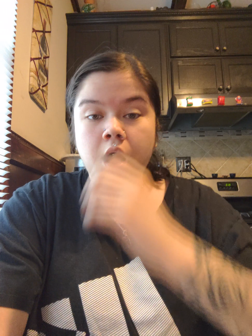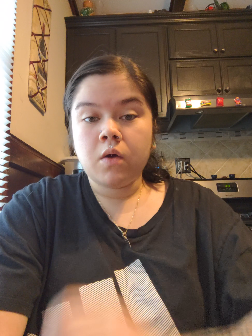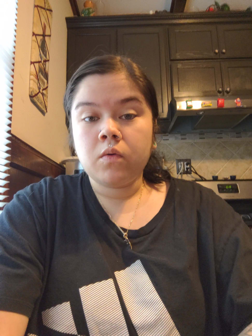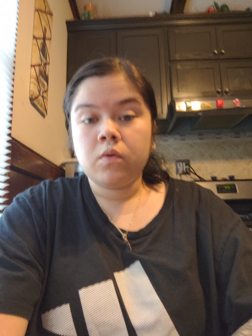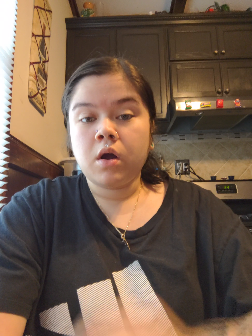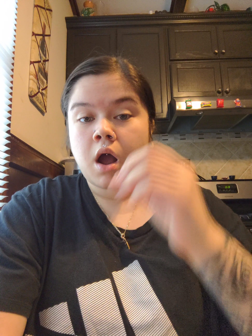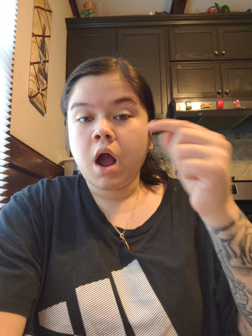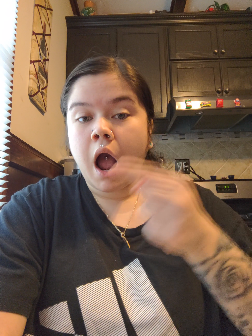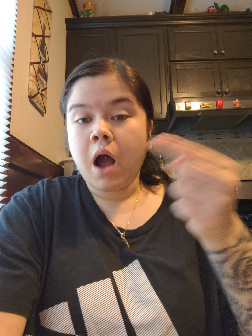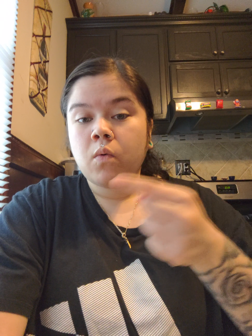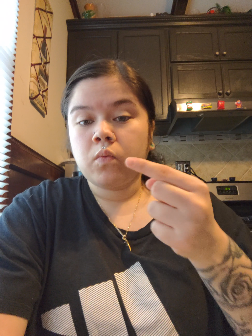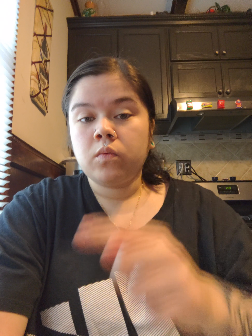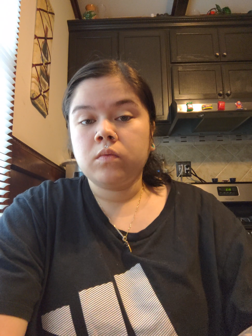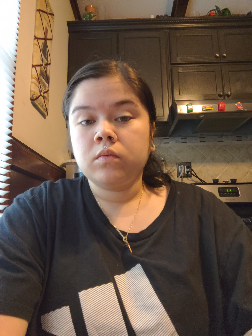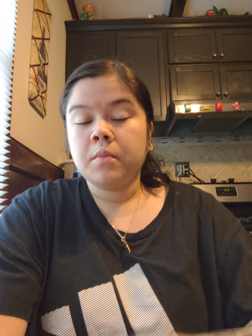owie